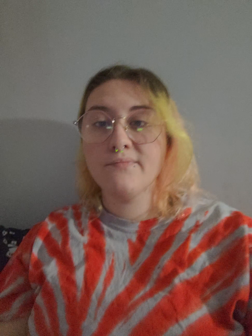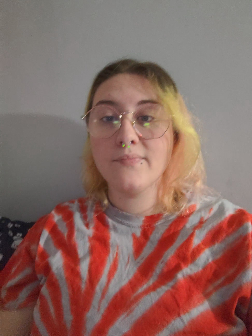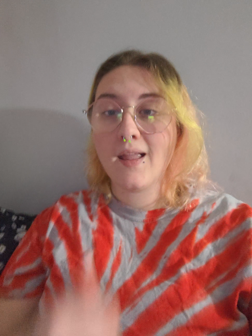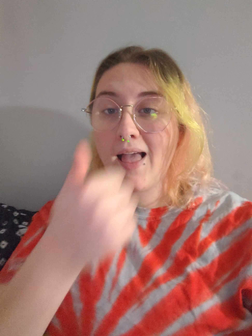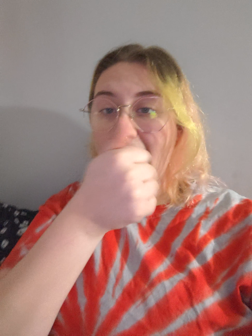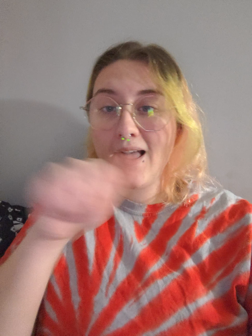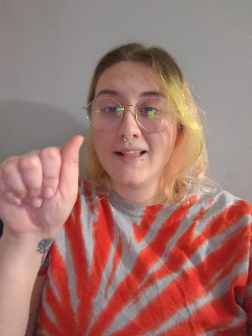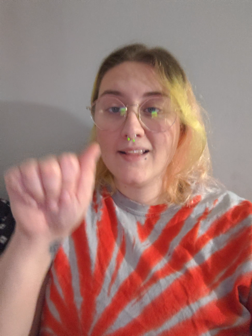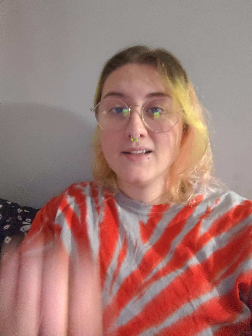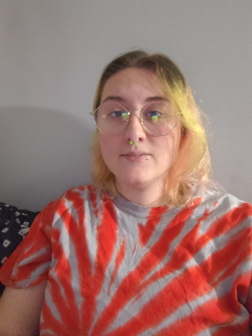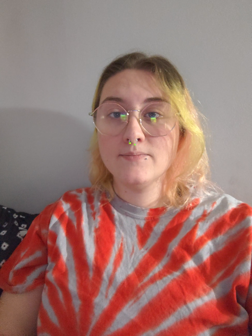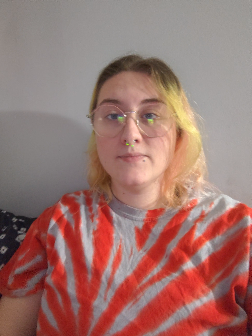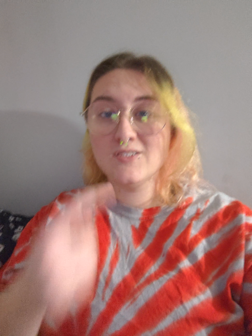any